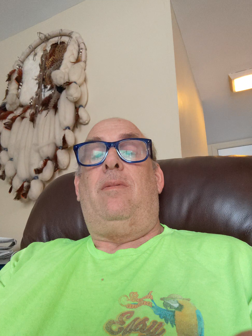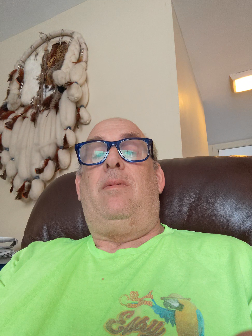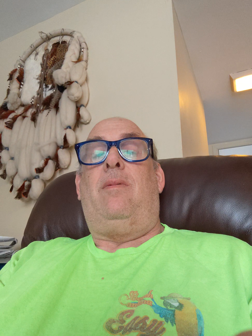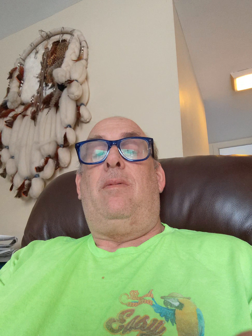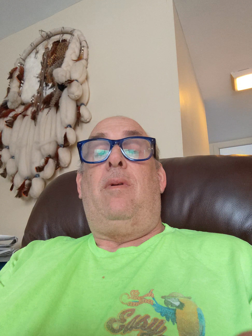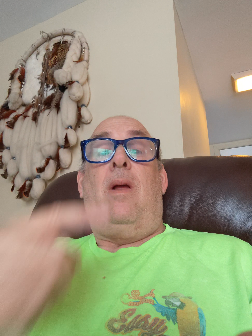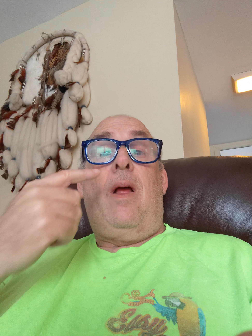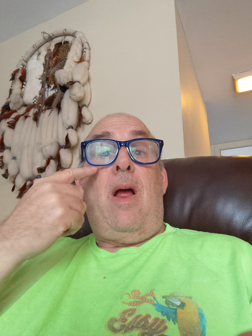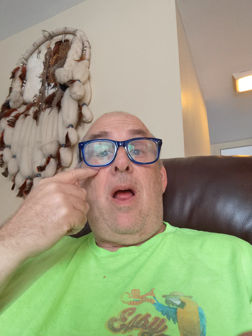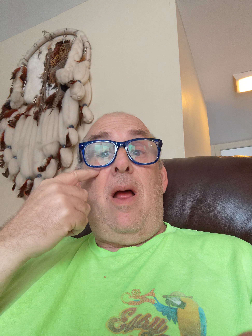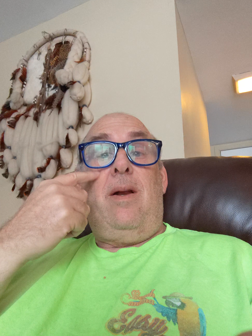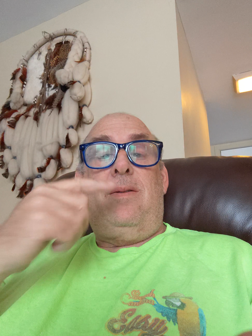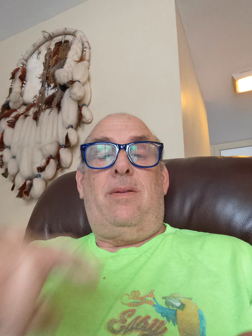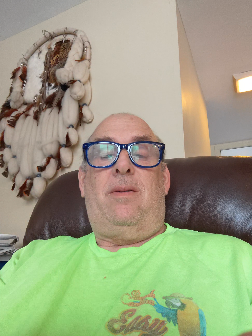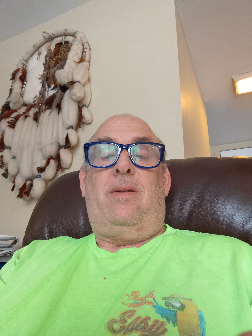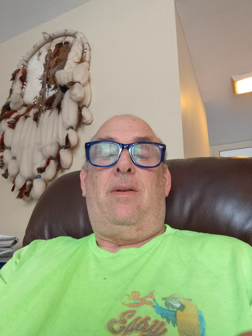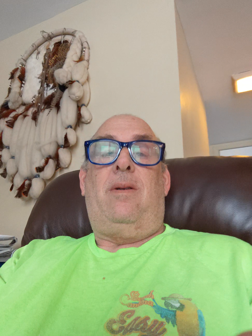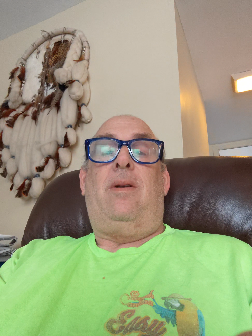eye